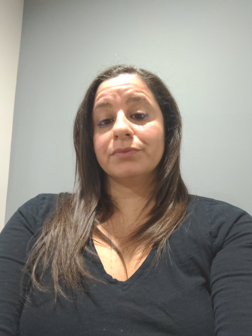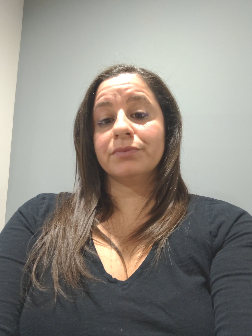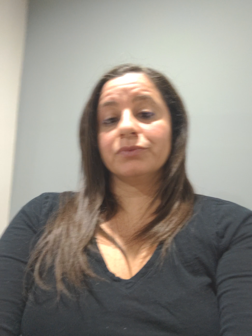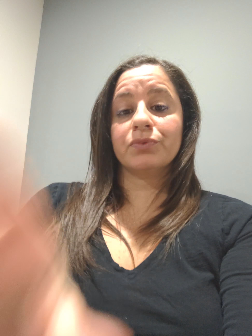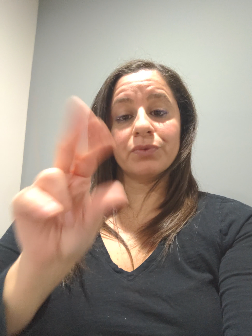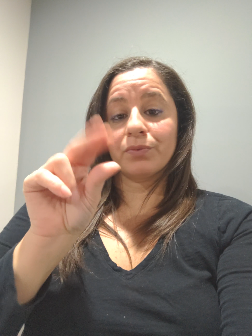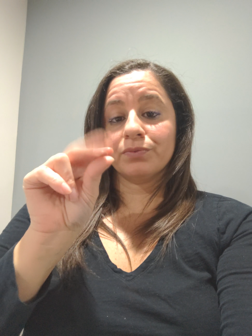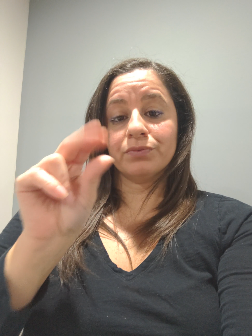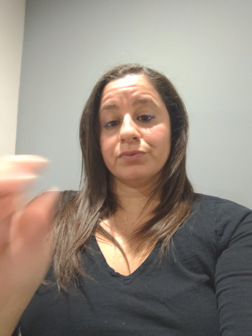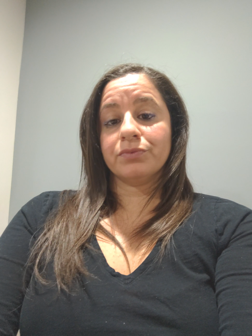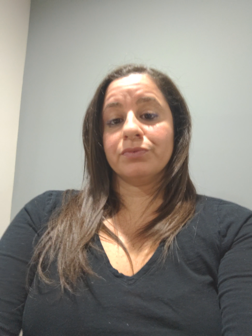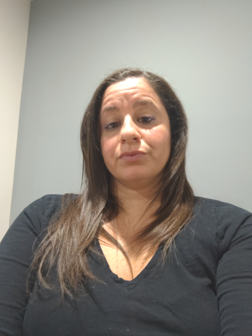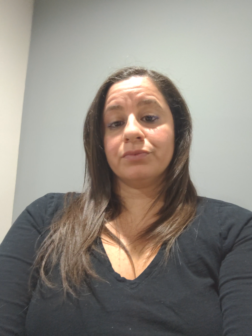no